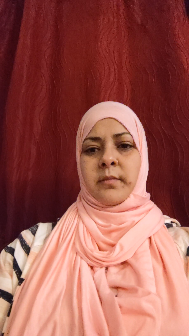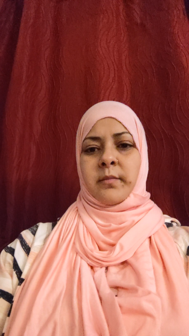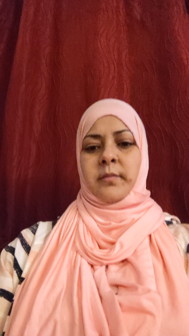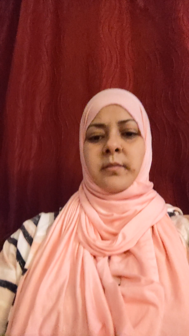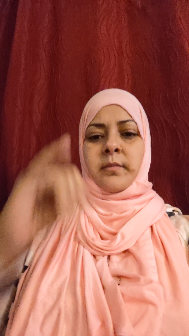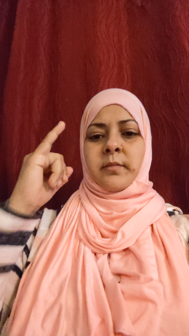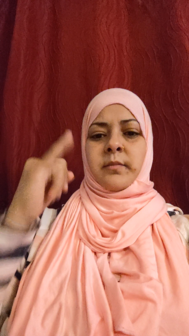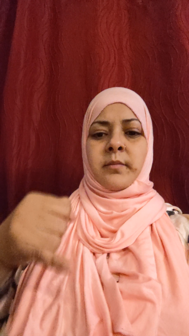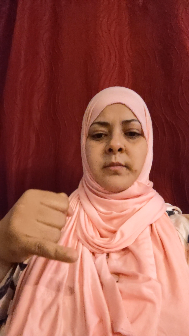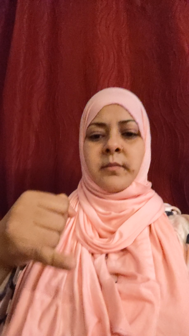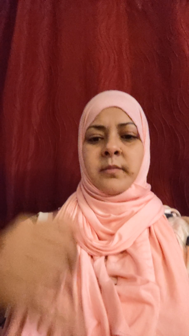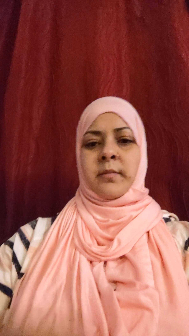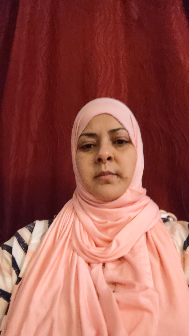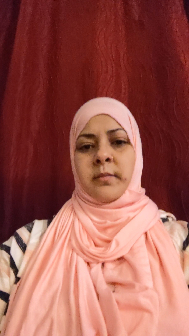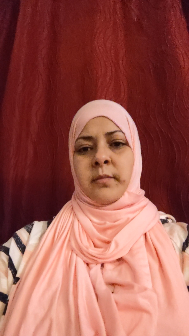last